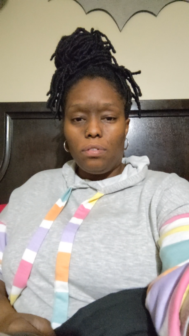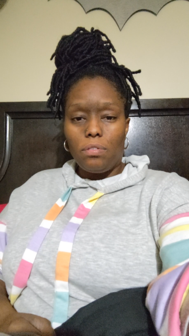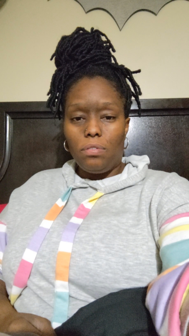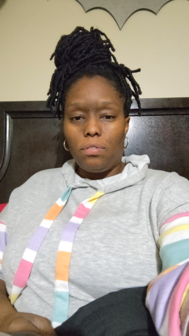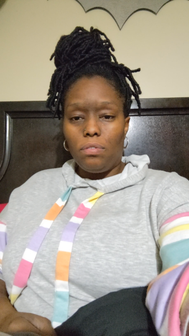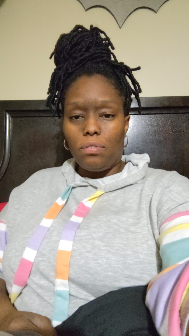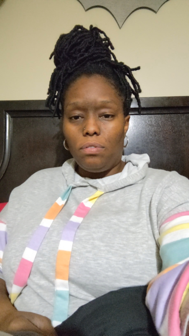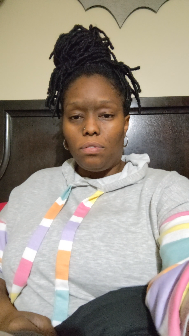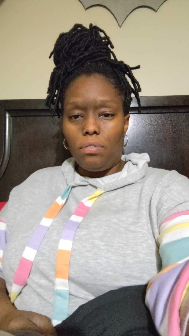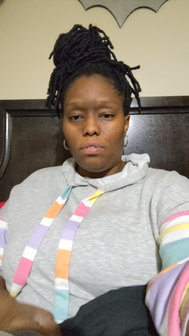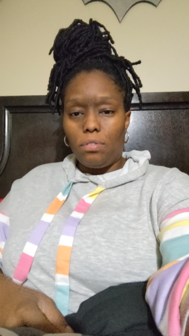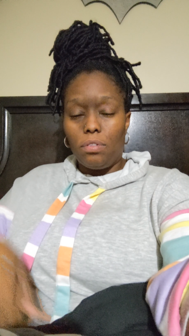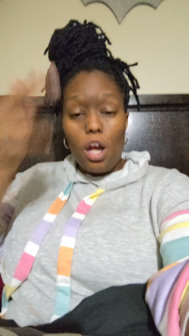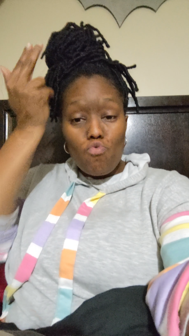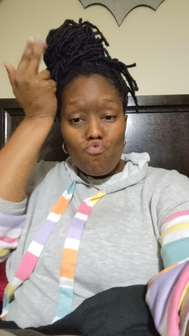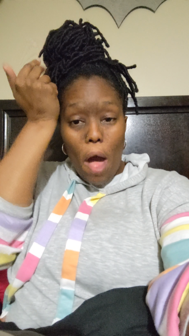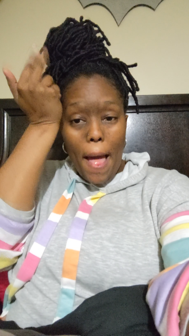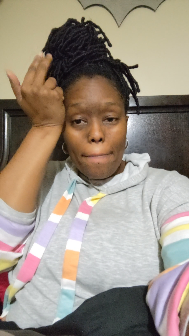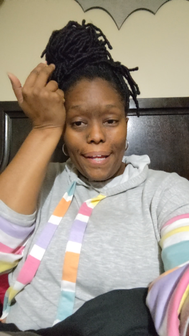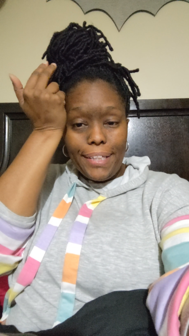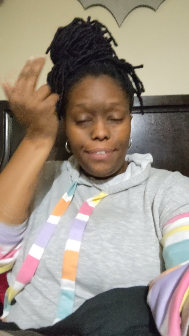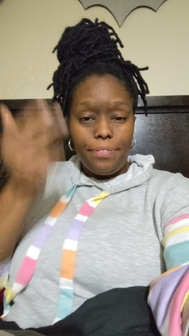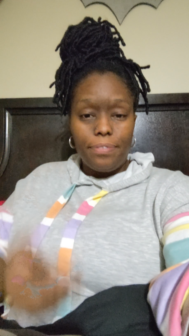rabbit